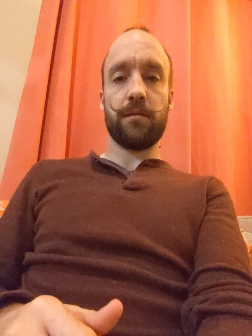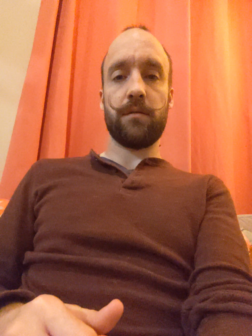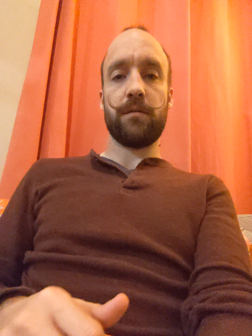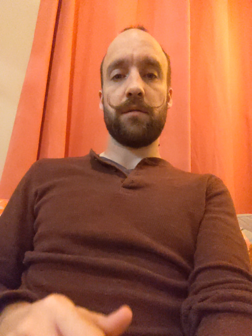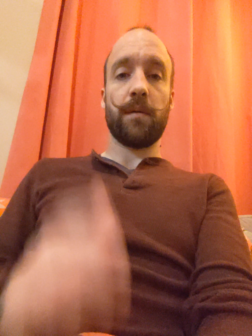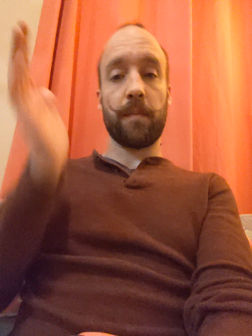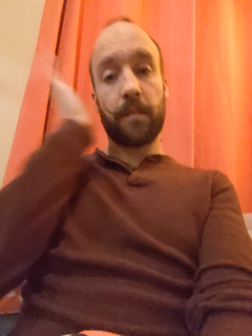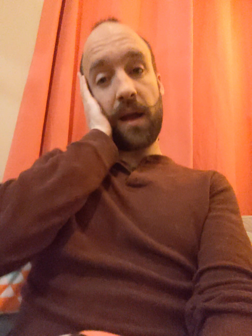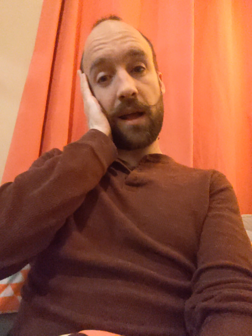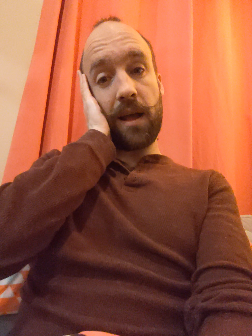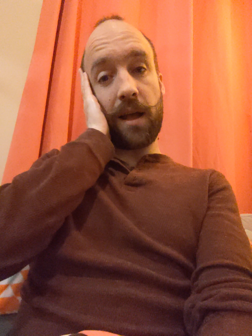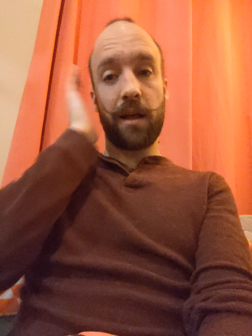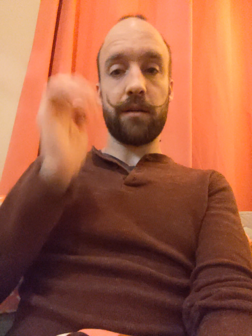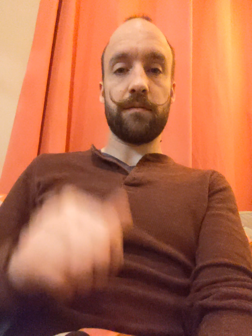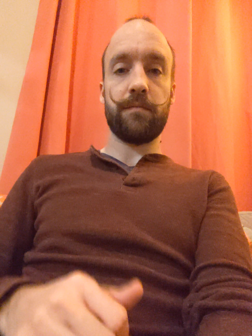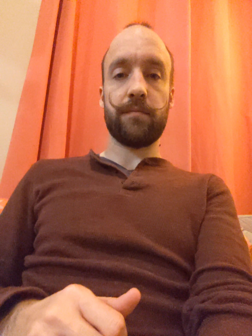bed